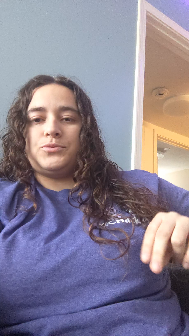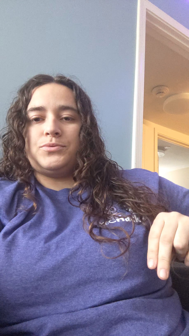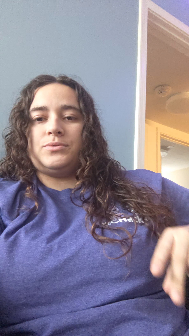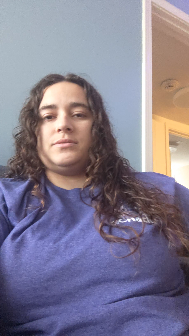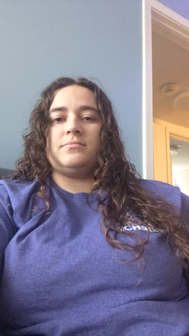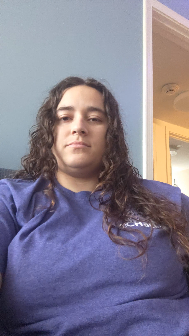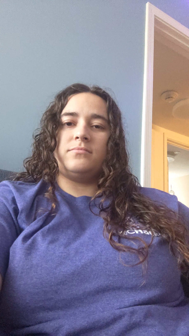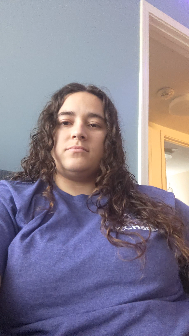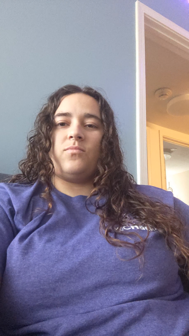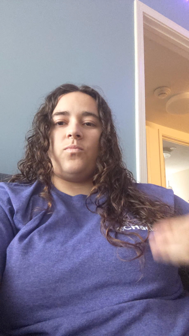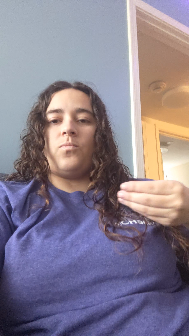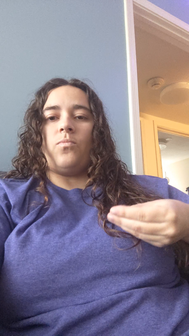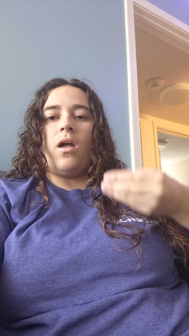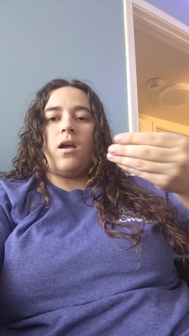buy